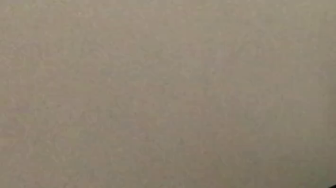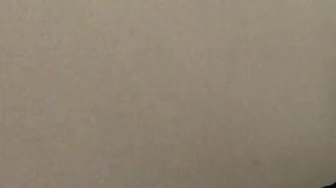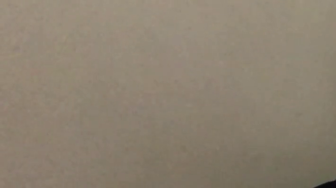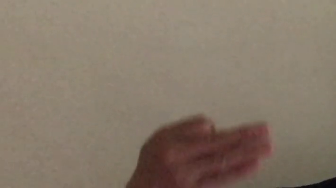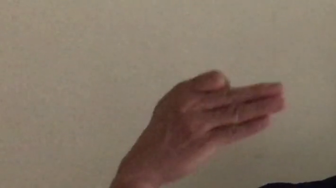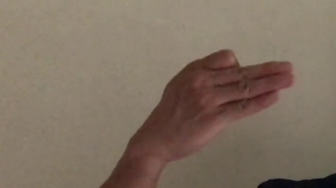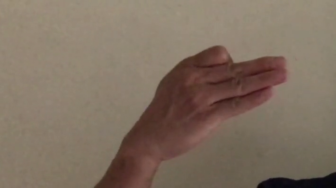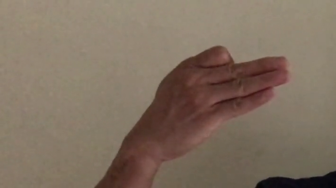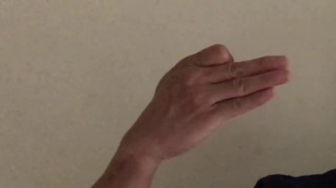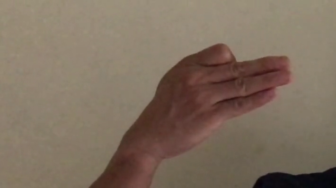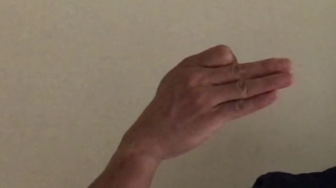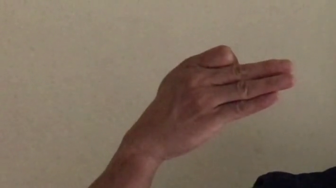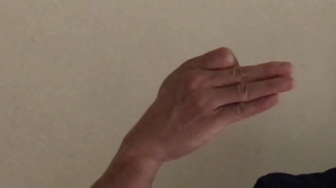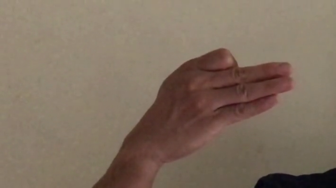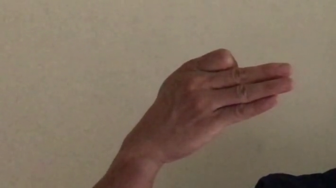ध